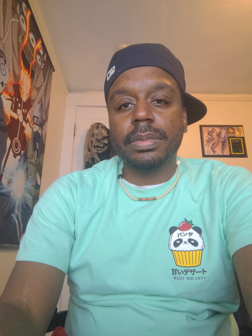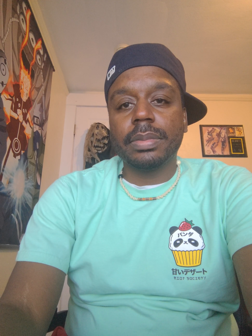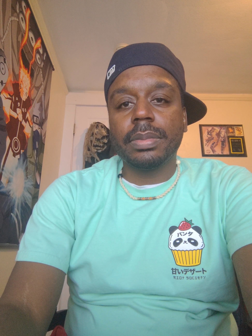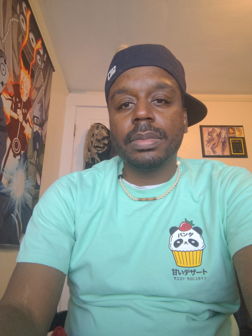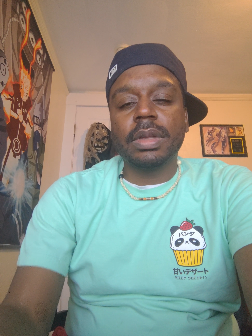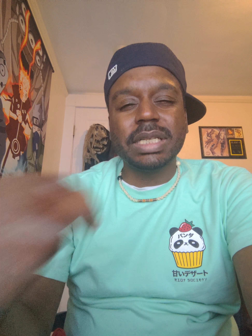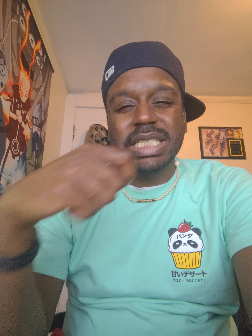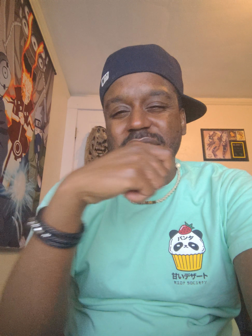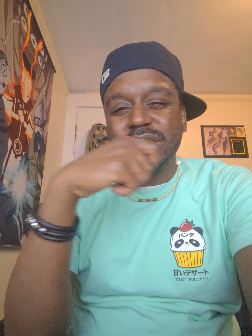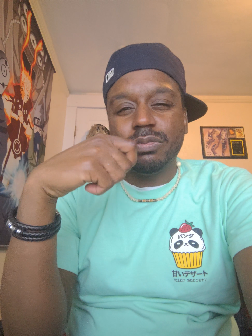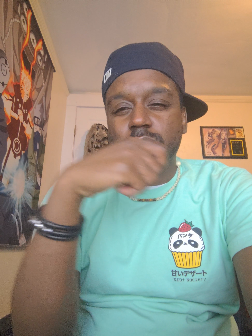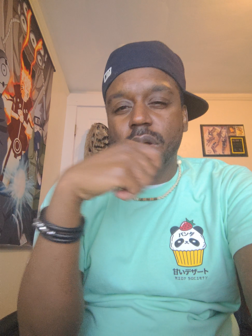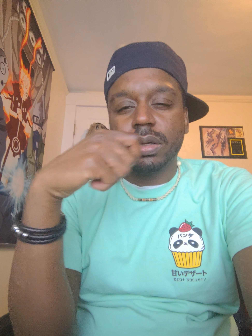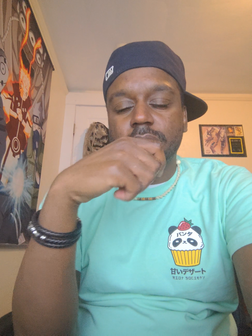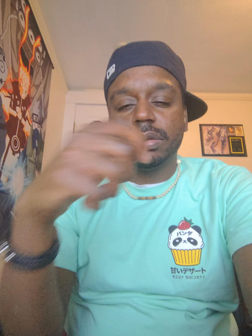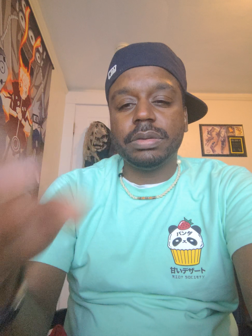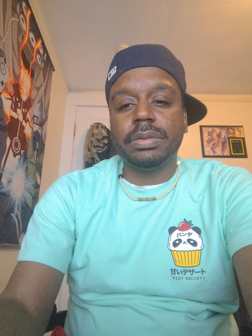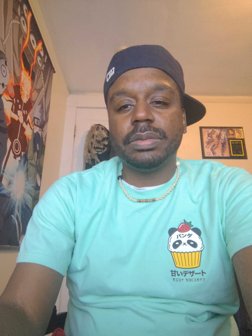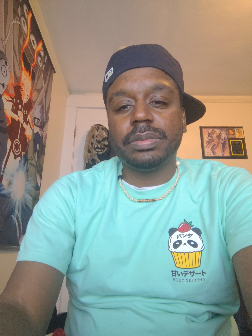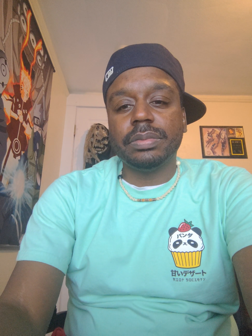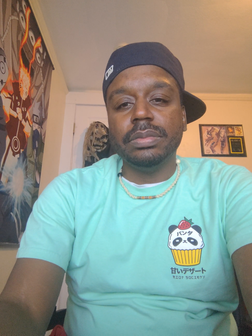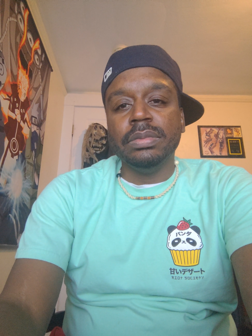toothbrush